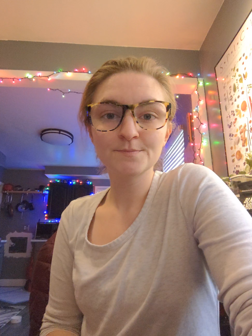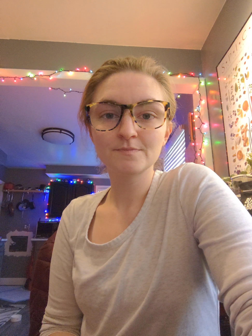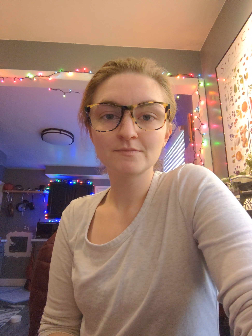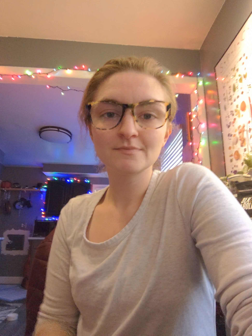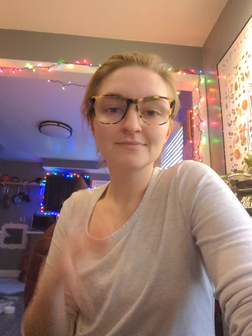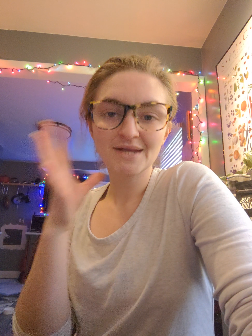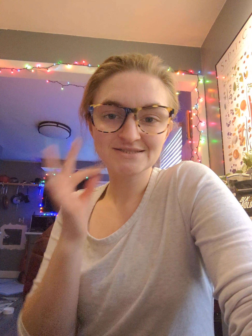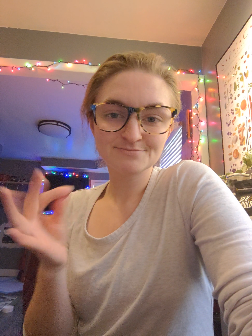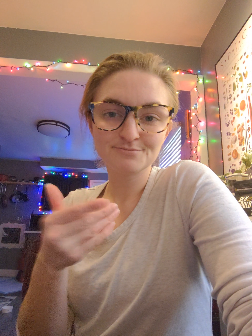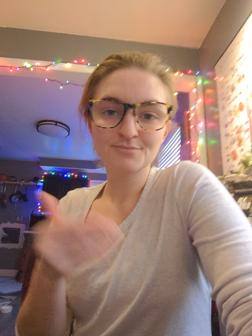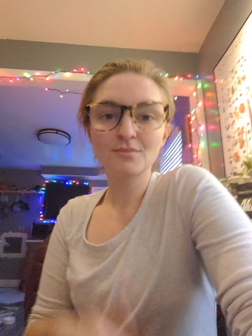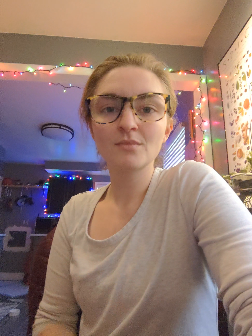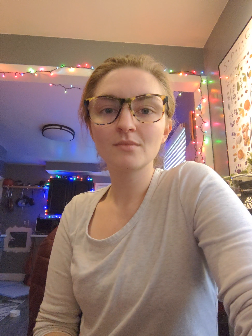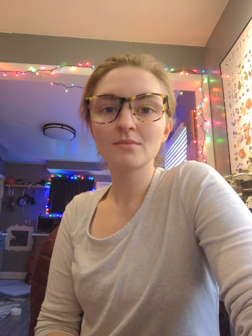kitty